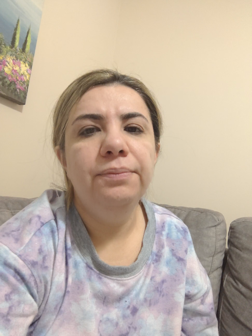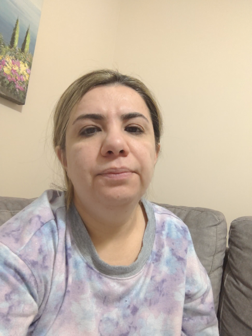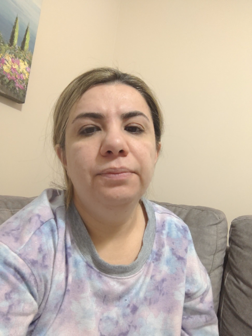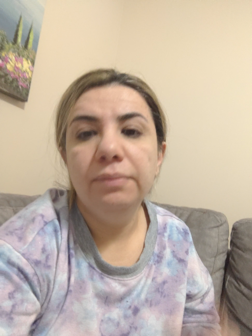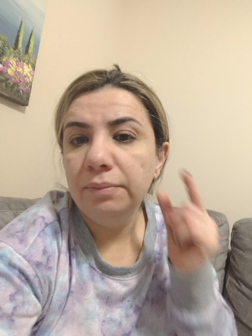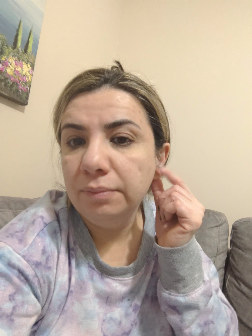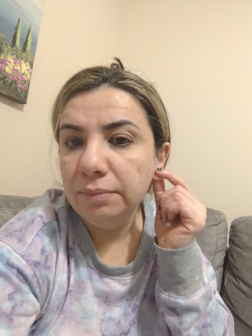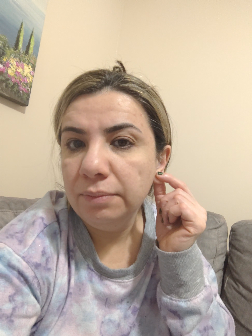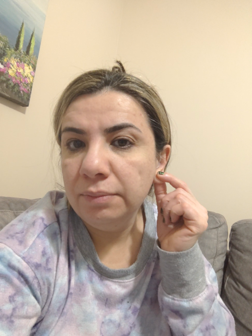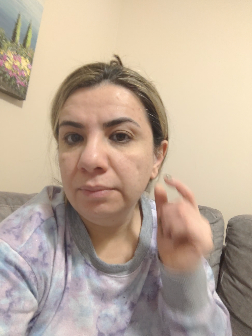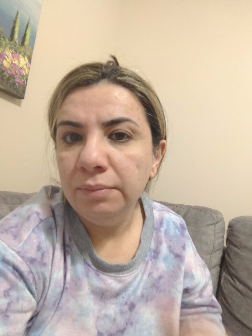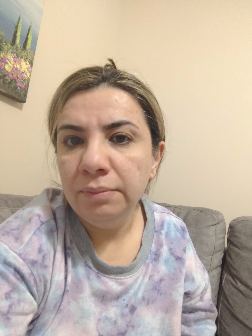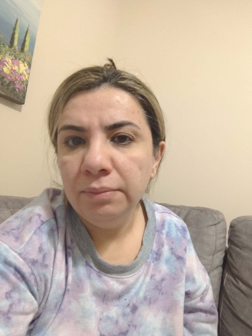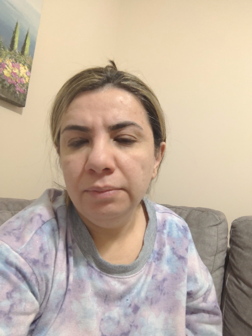ear